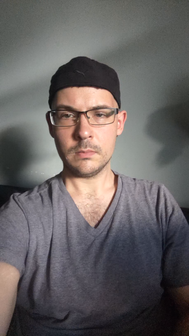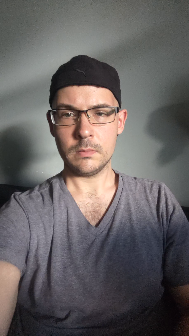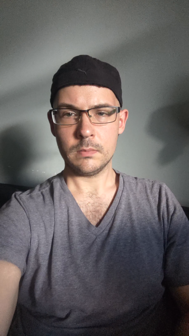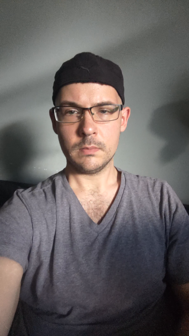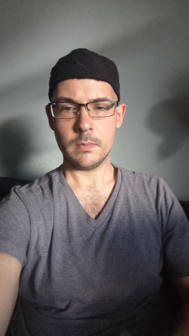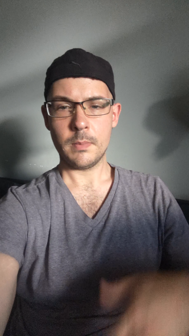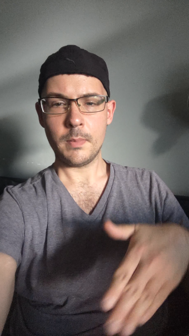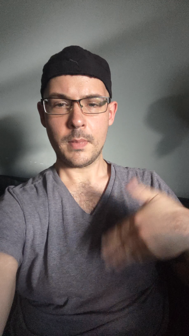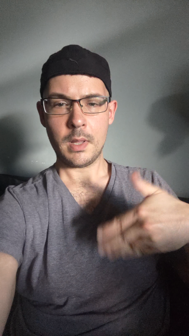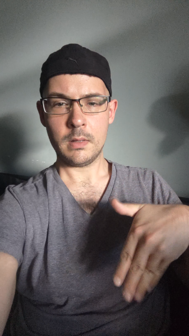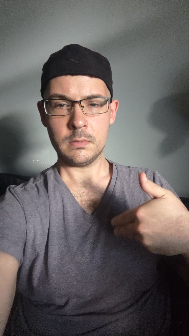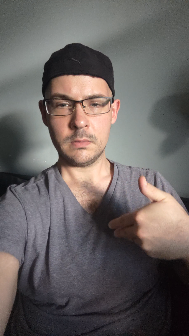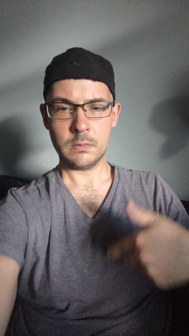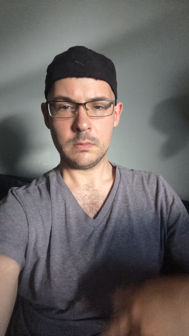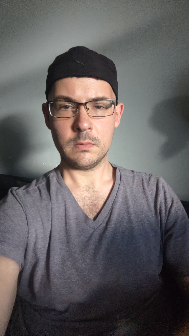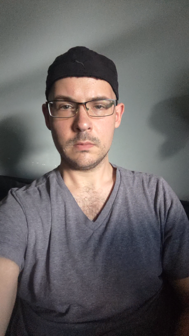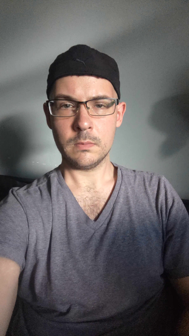pants